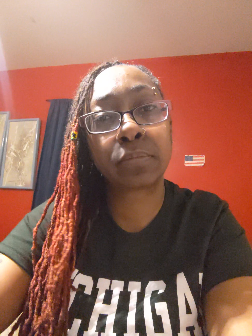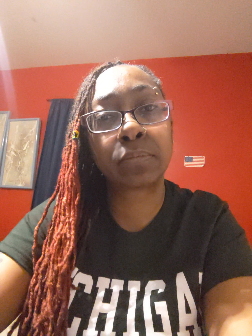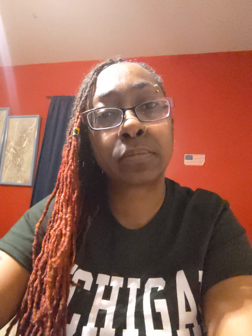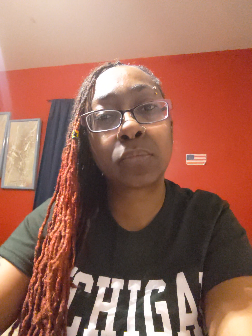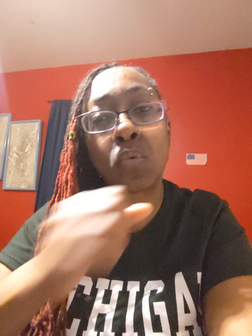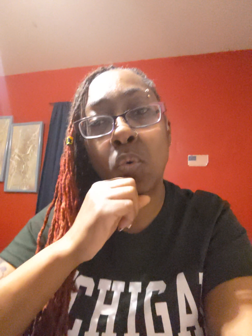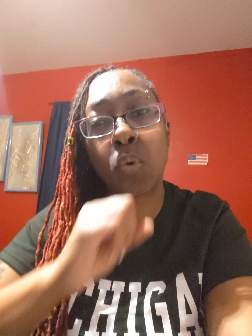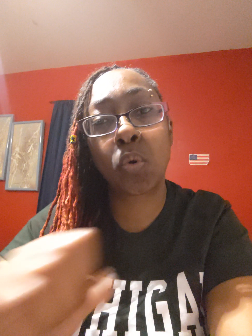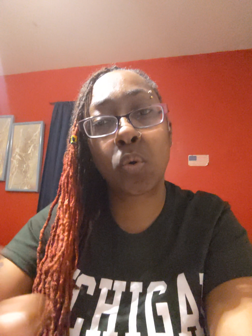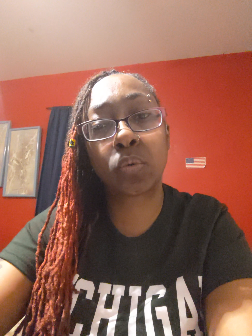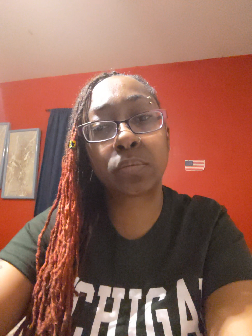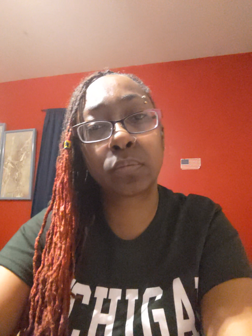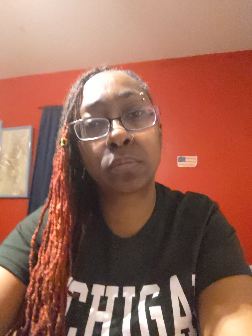old